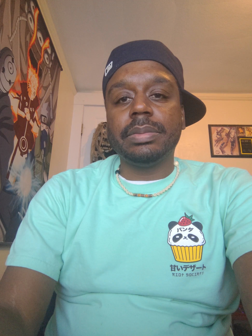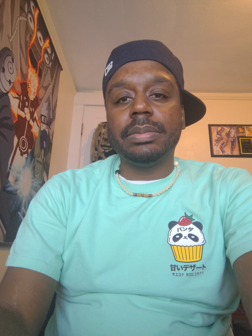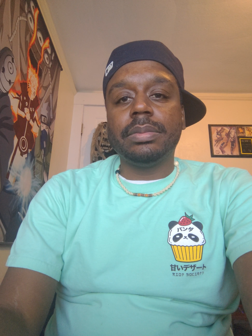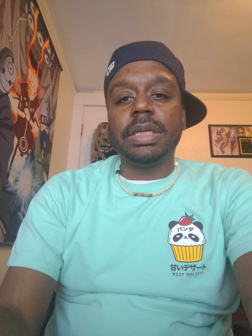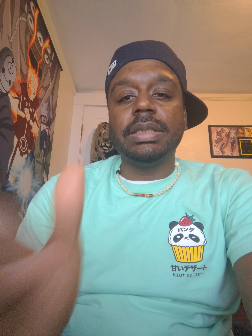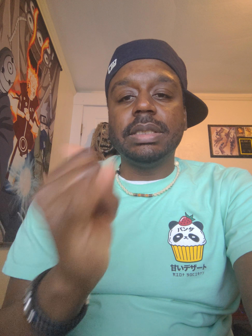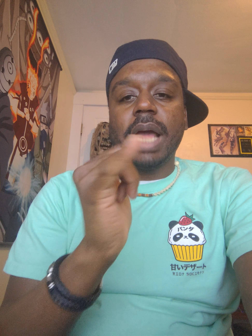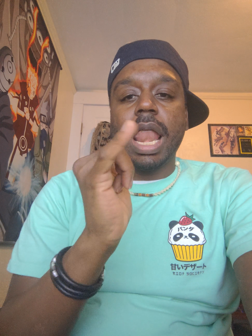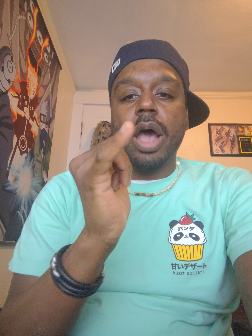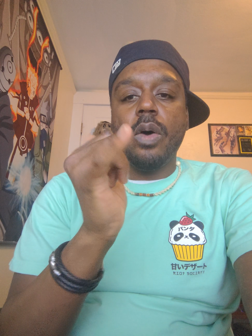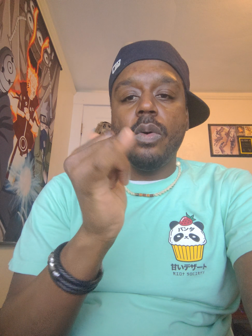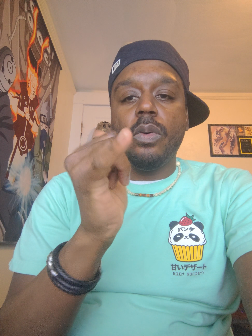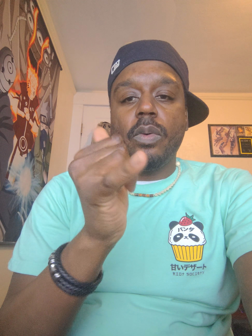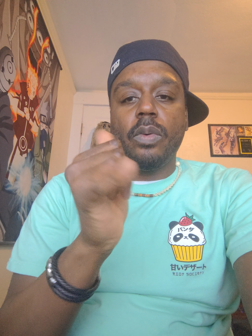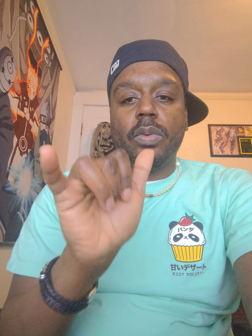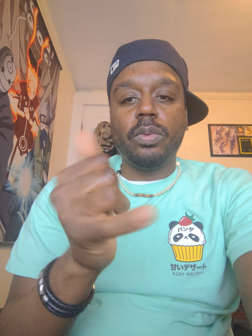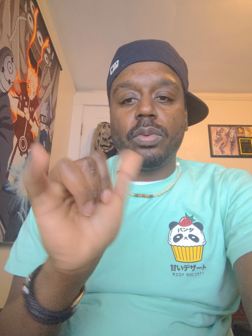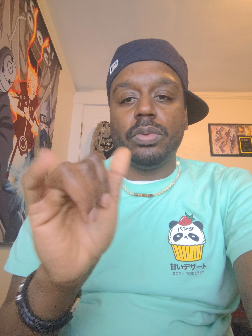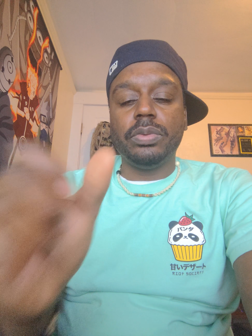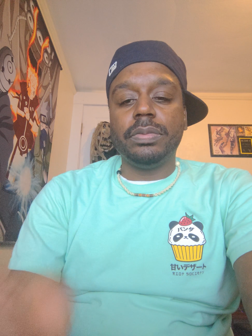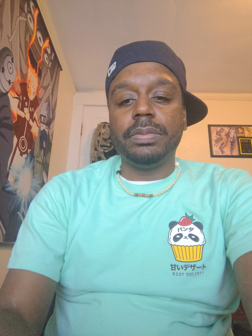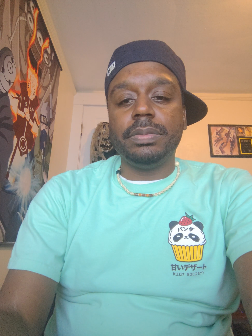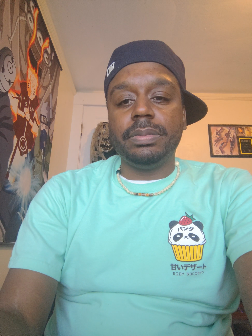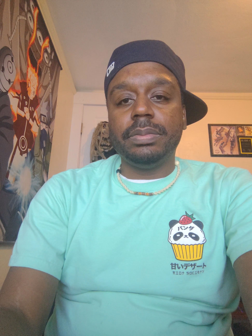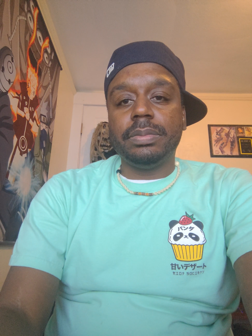yellow